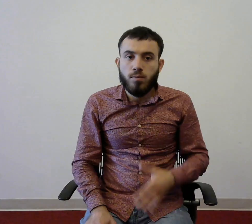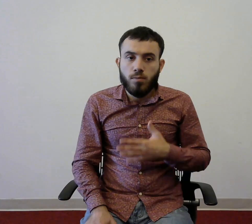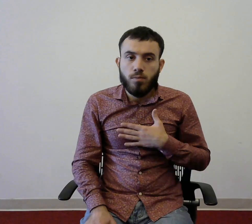mən